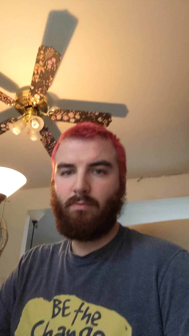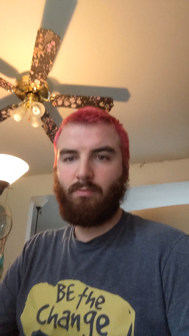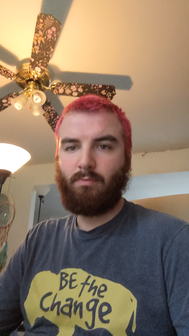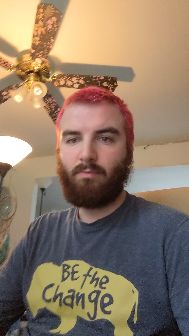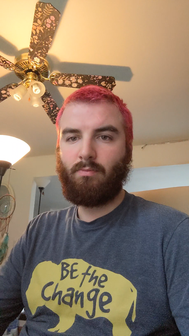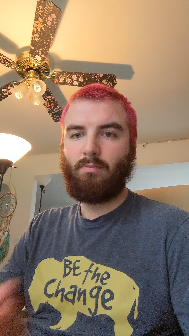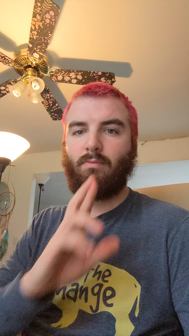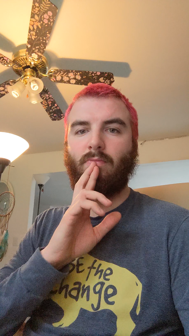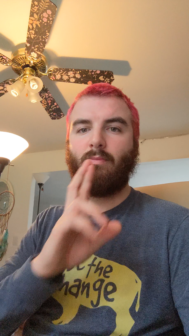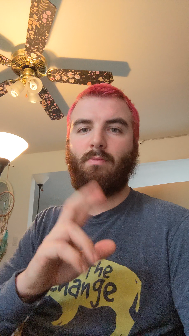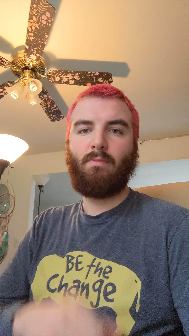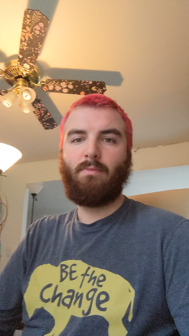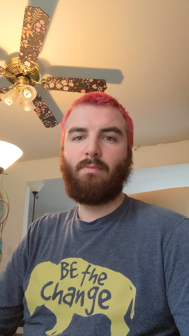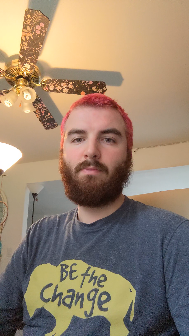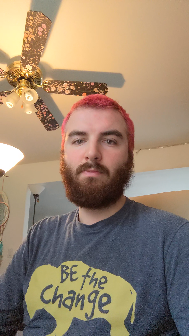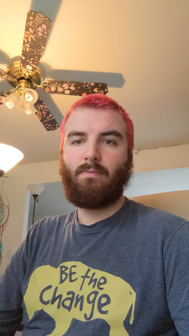are